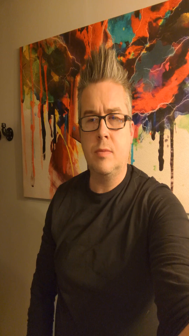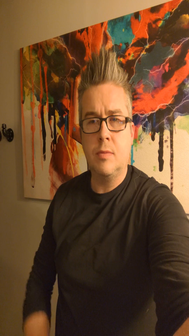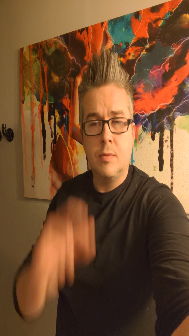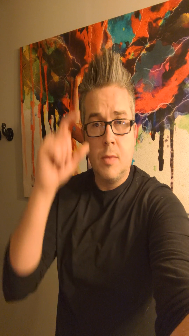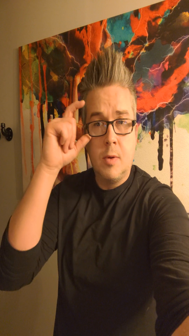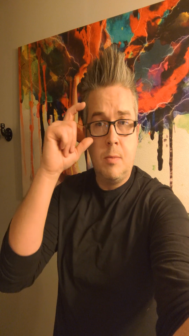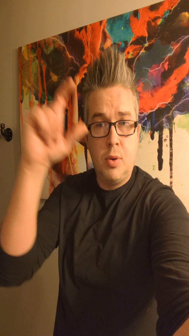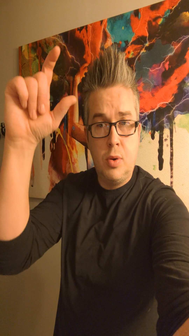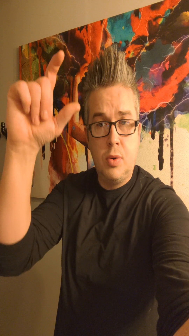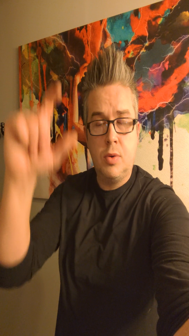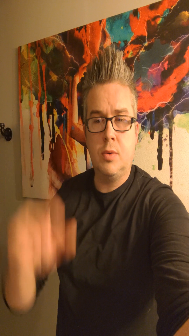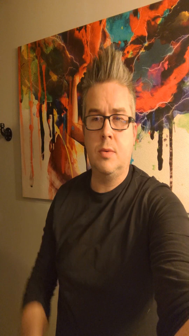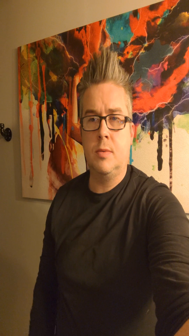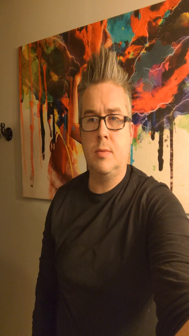moon